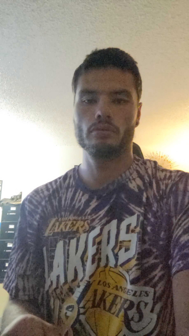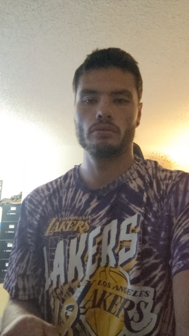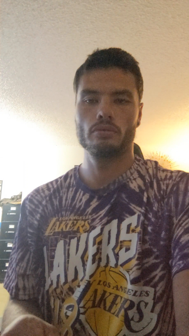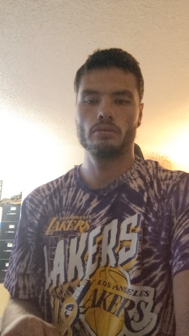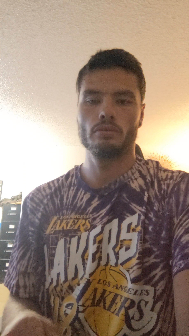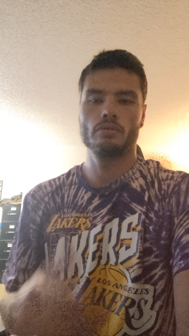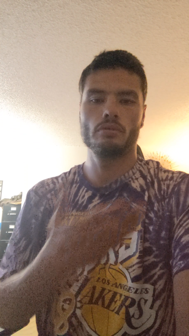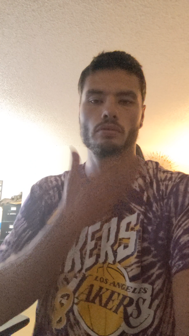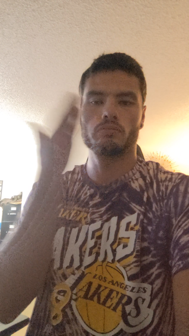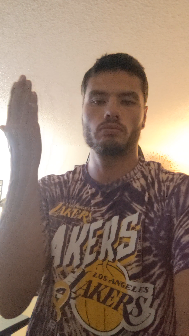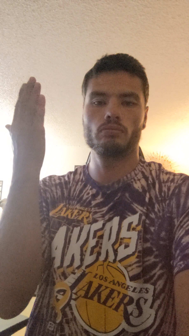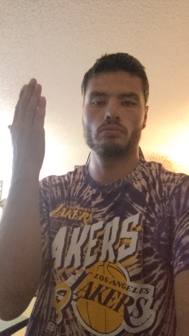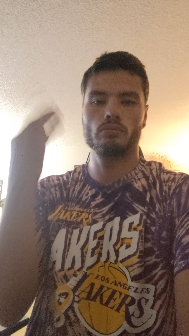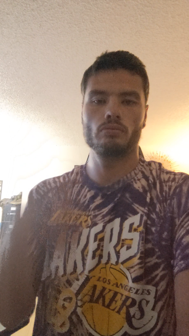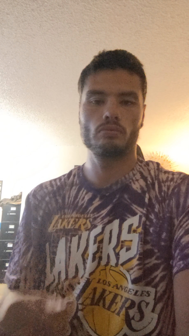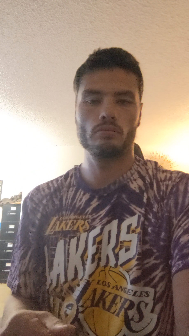all gone